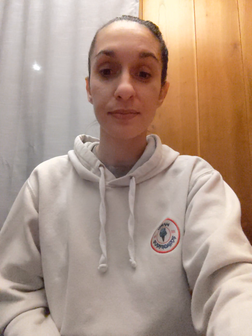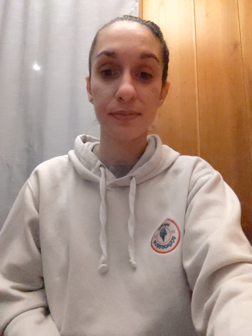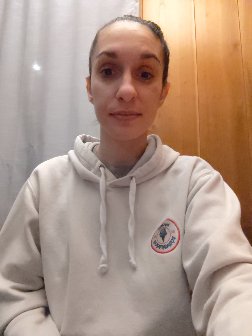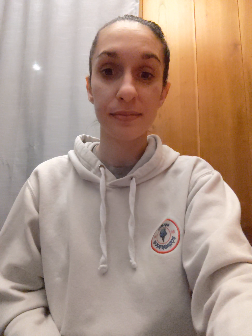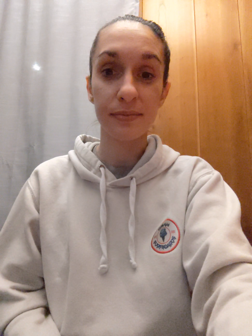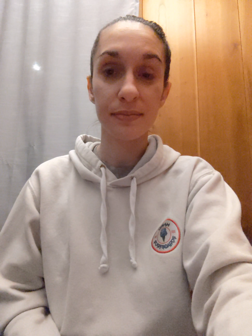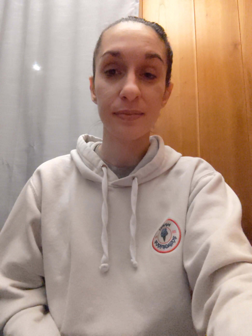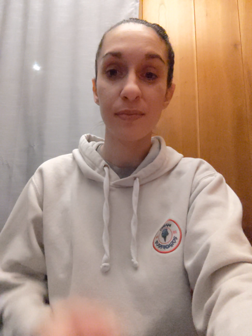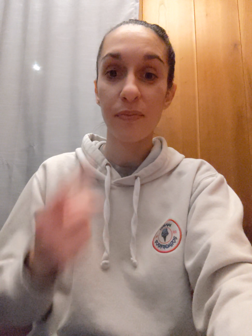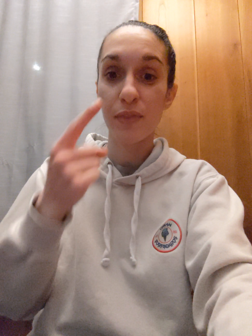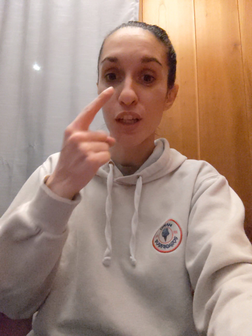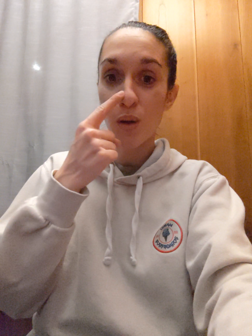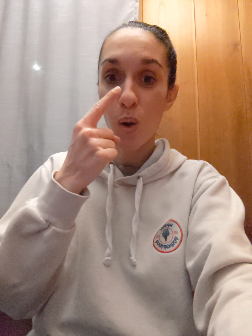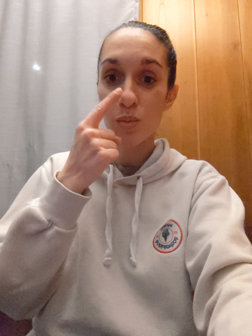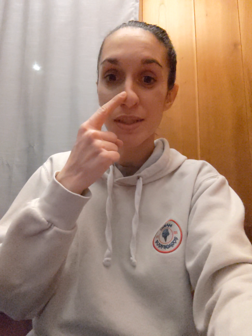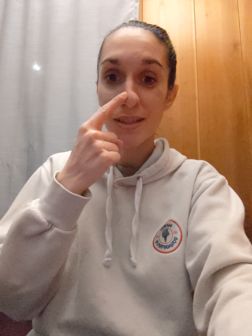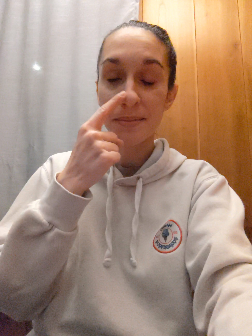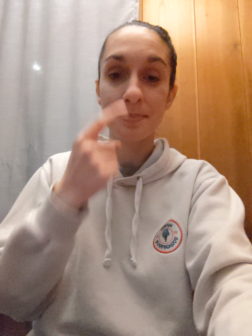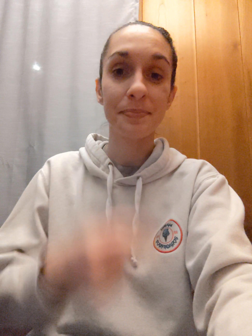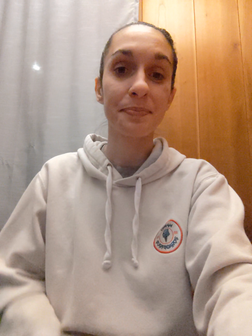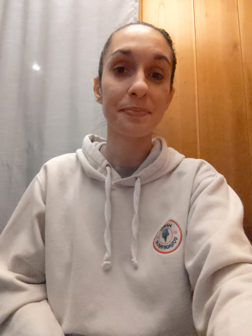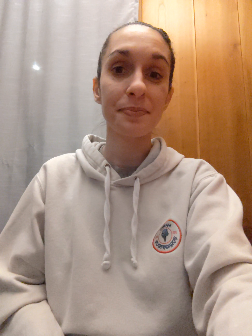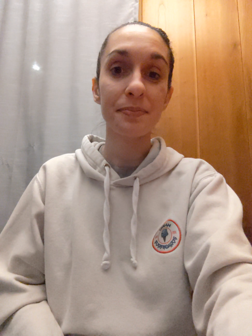nose